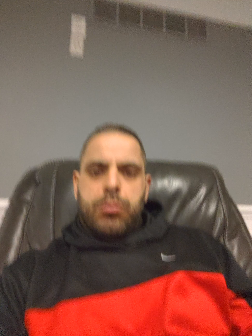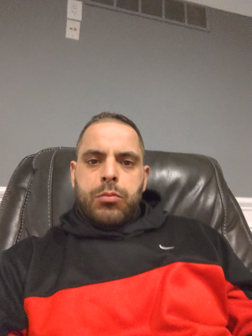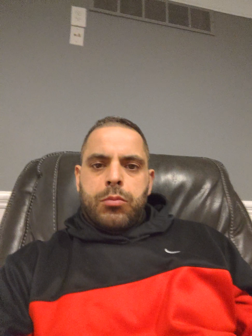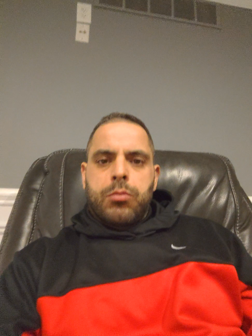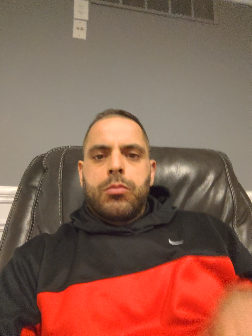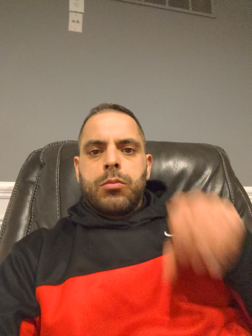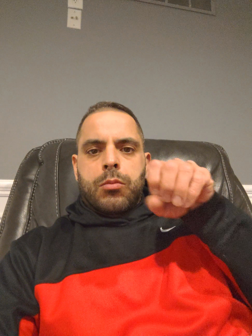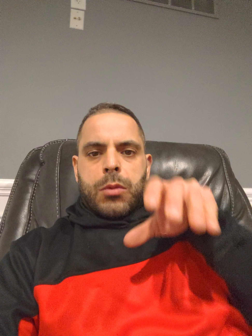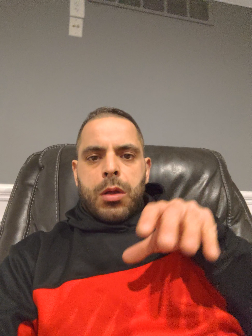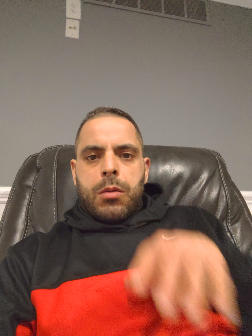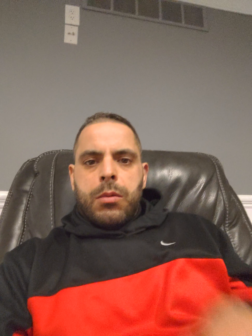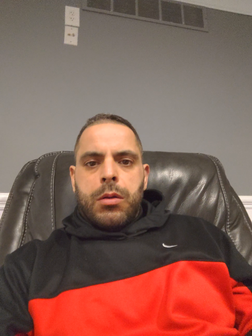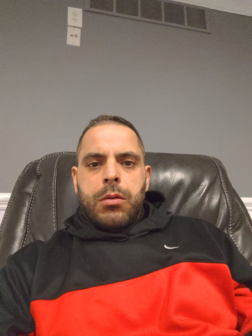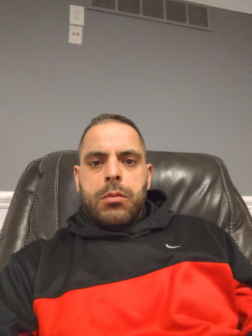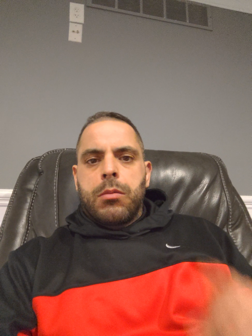drop